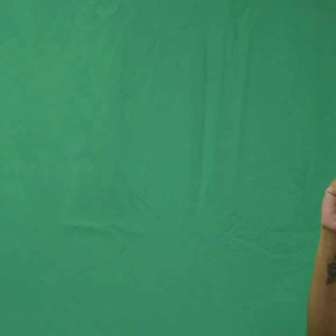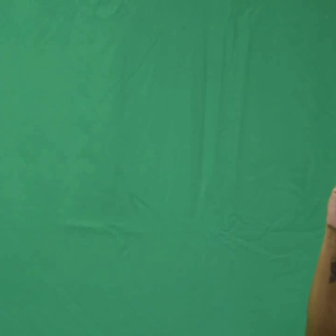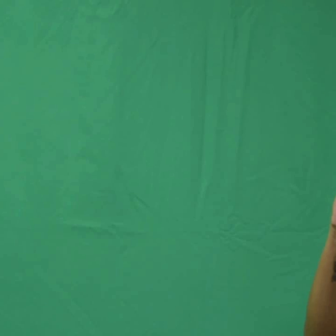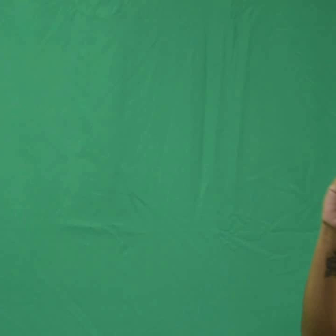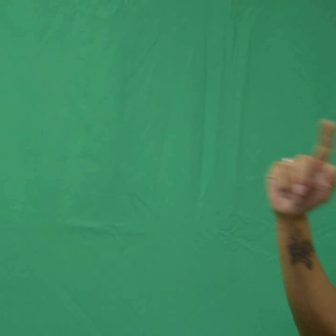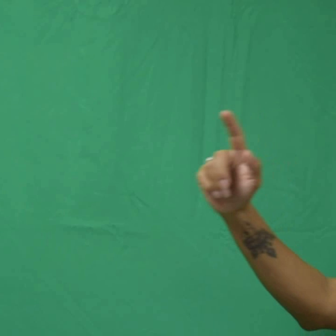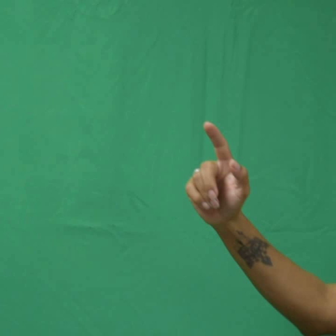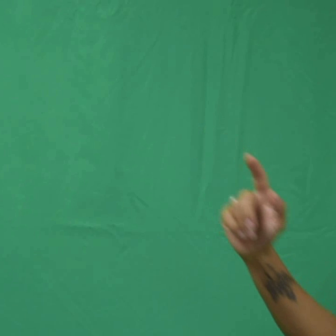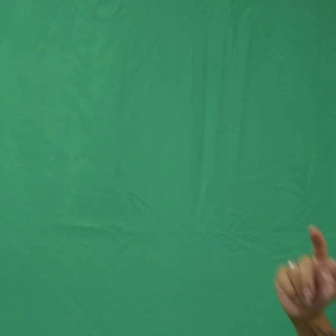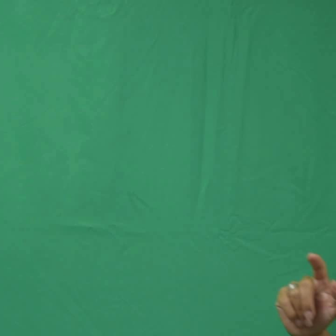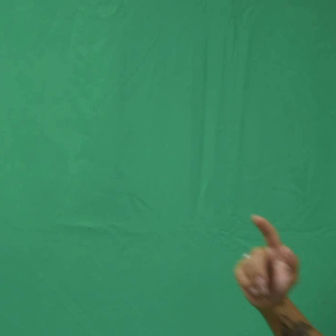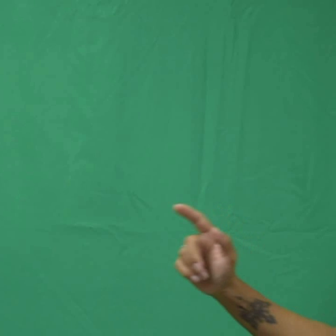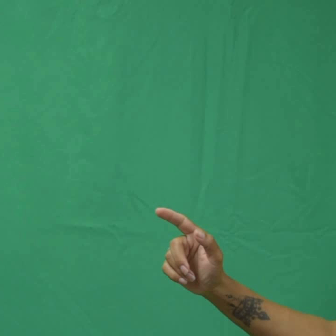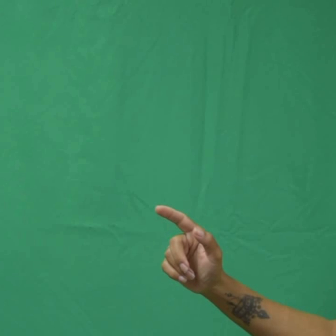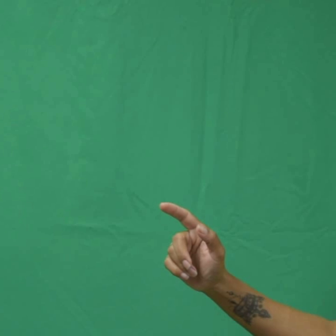Z